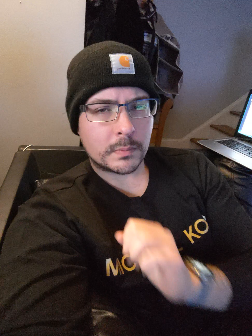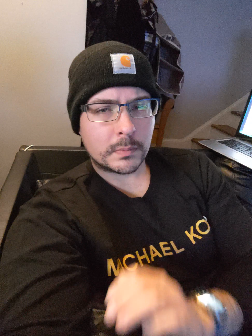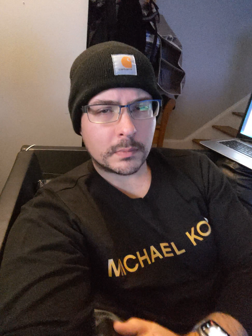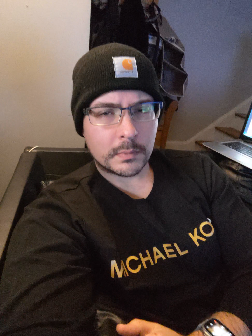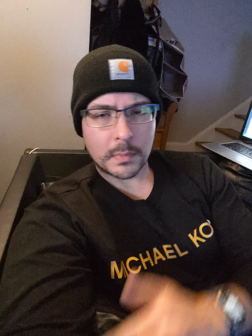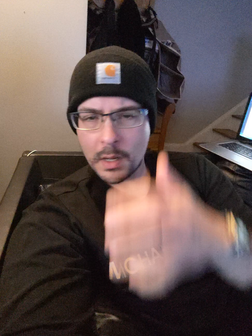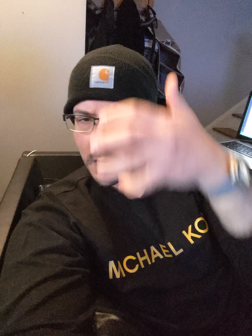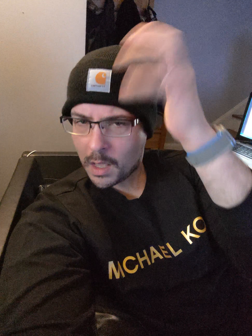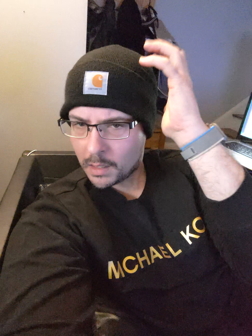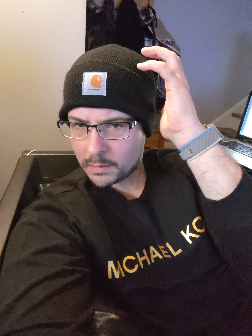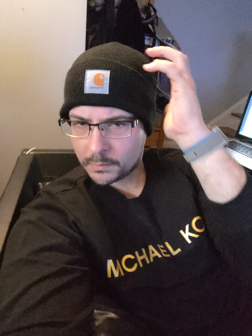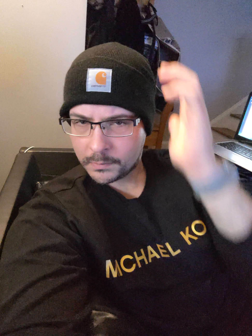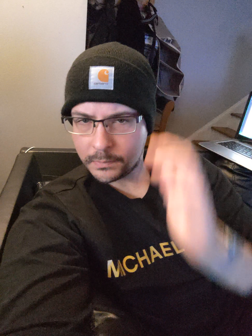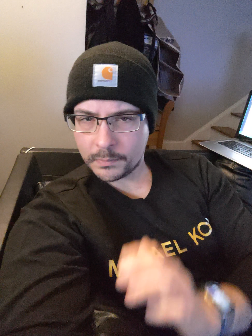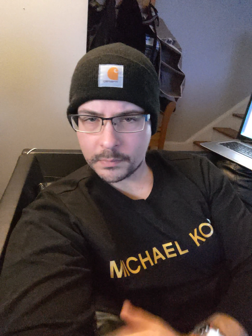lion